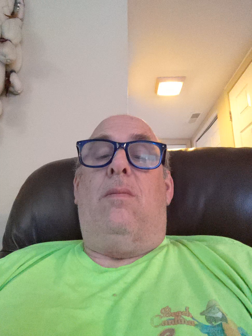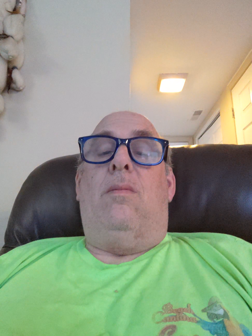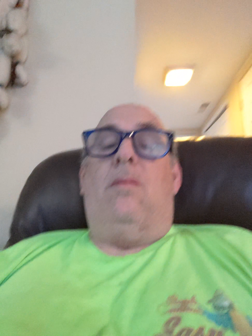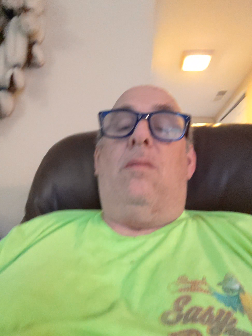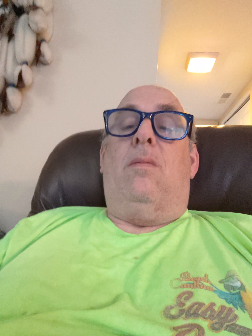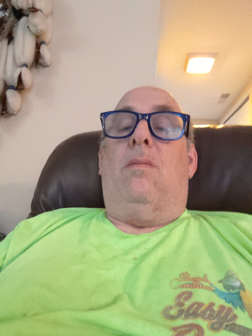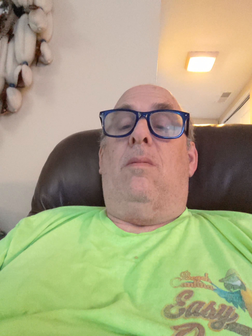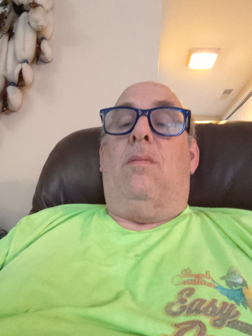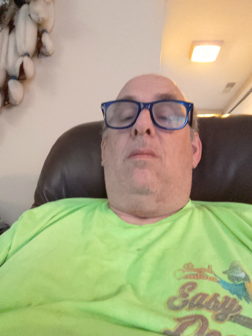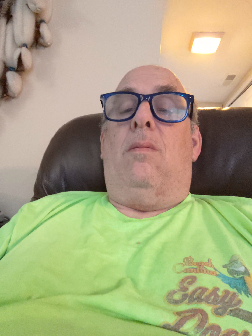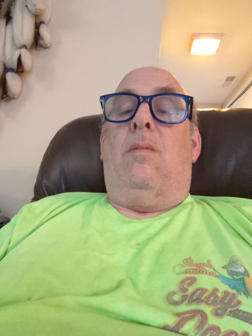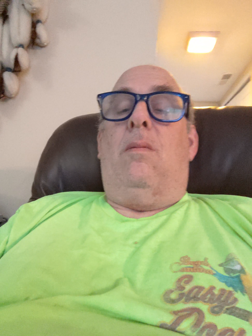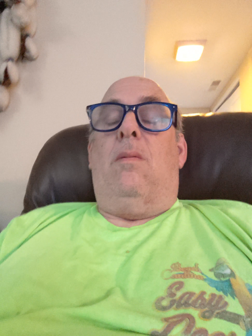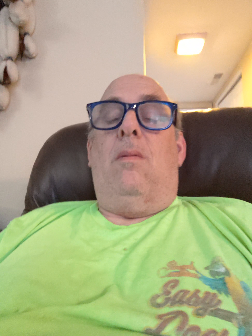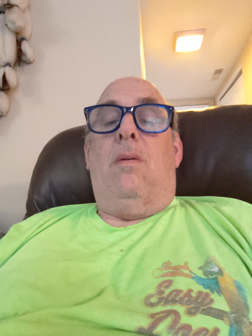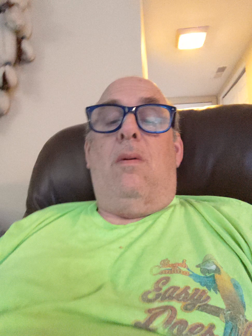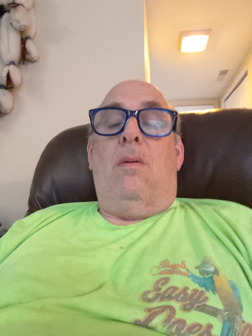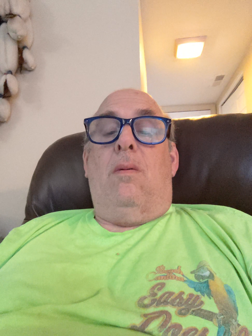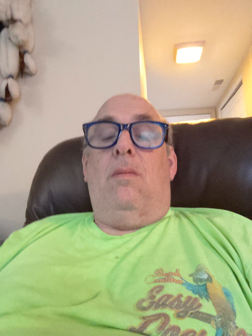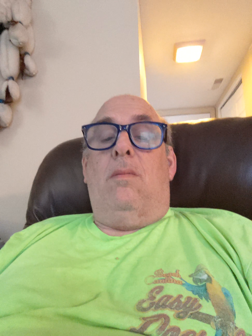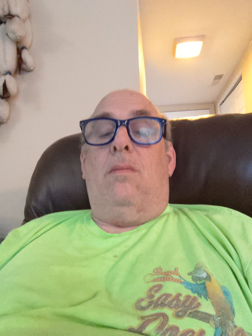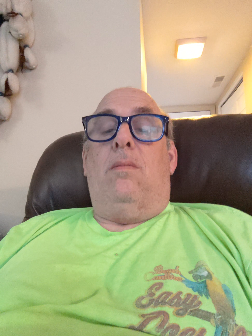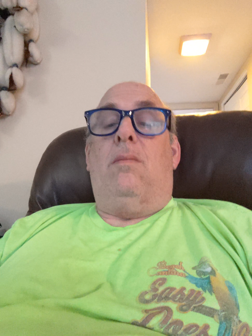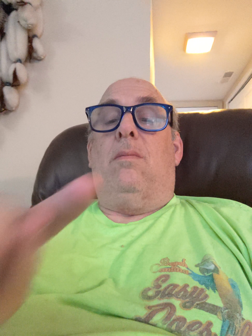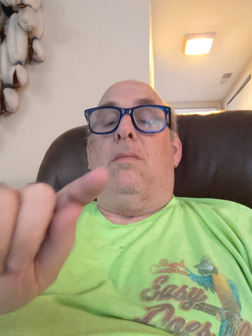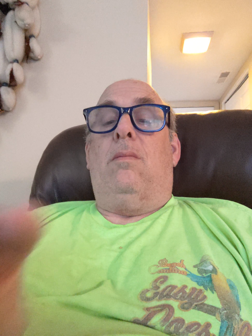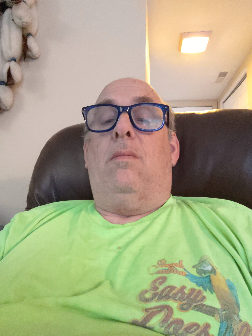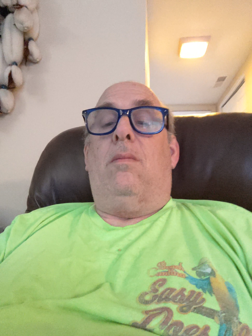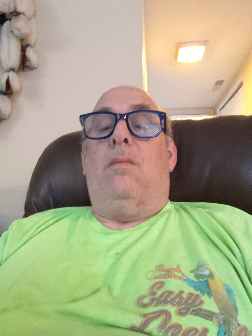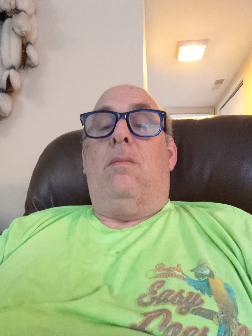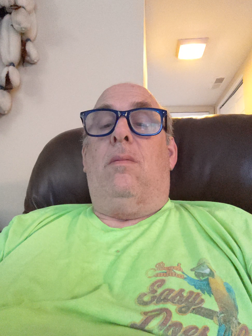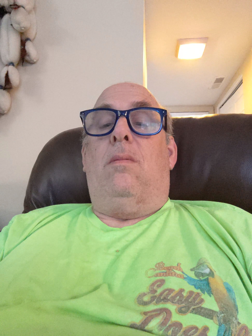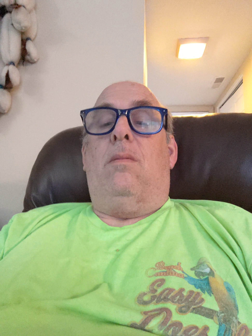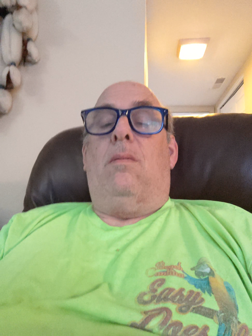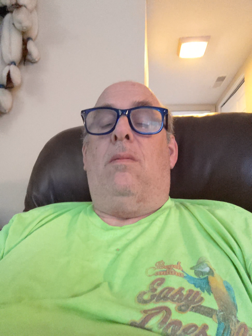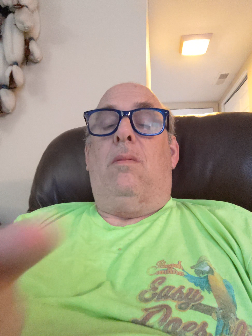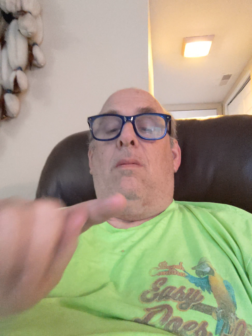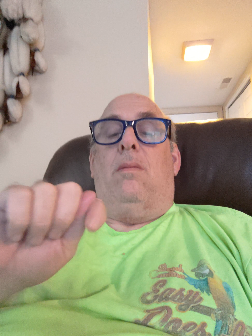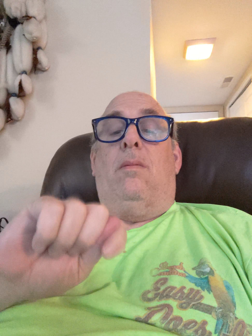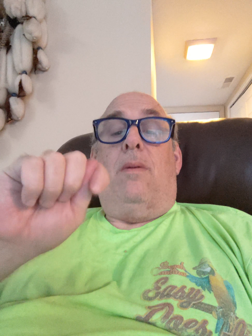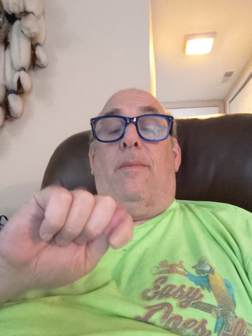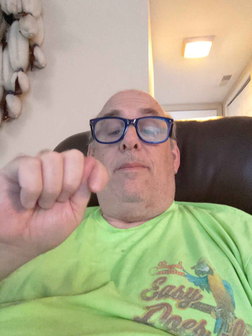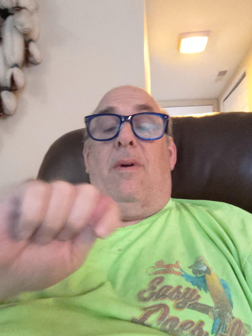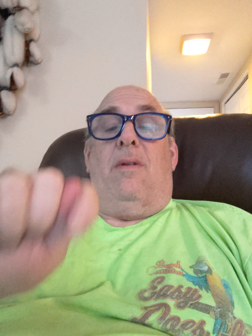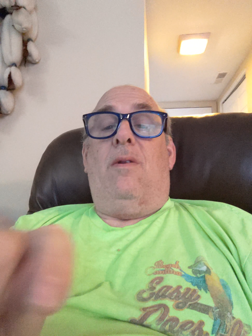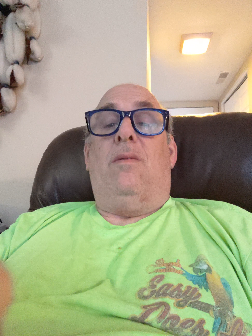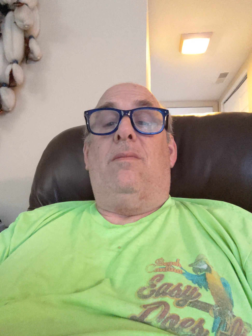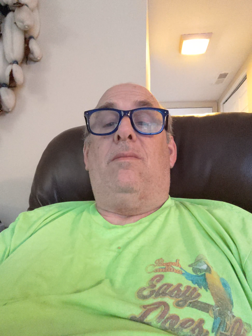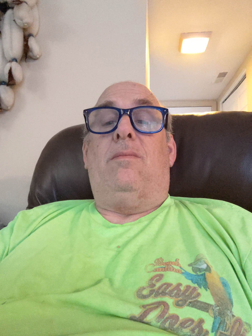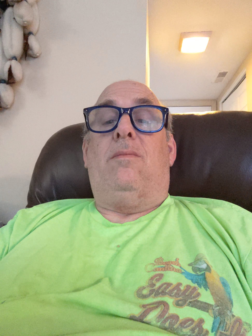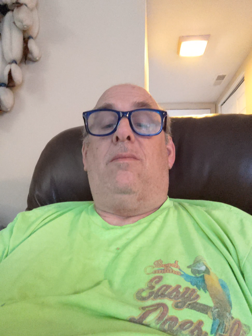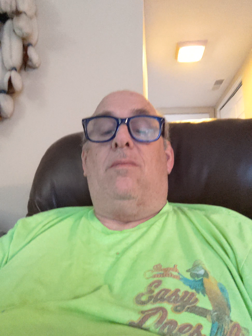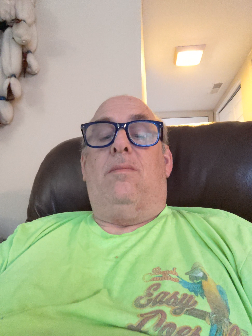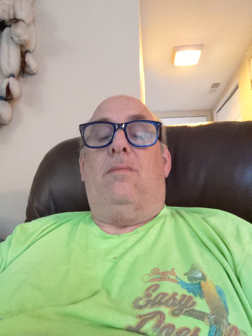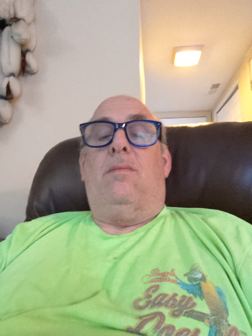potty